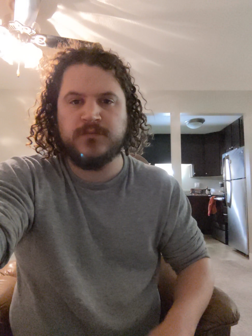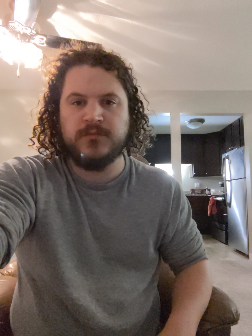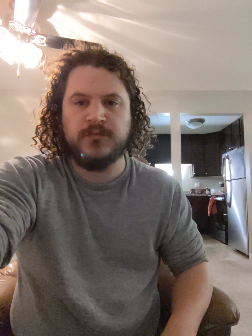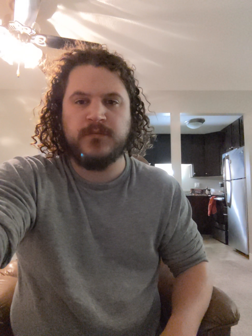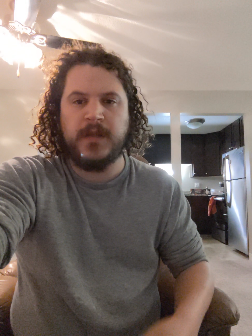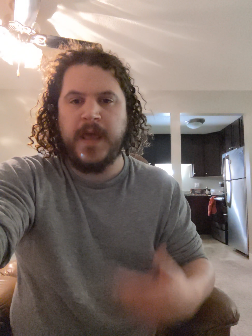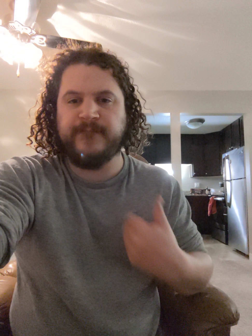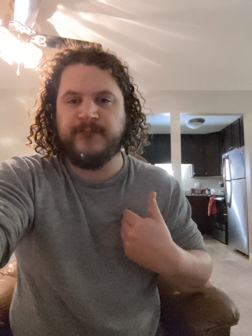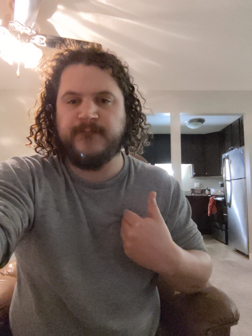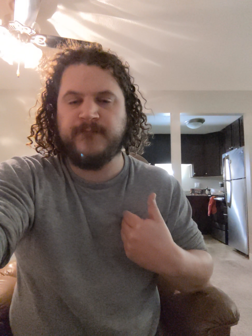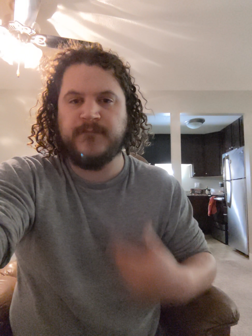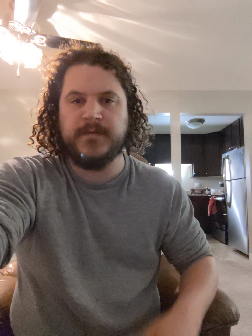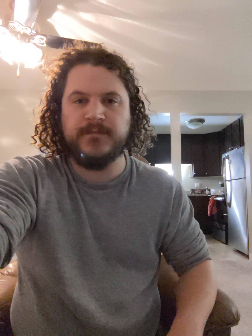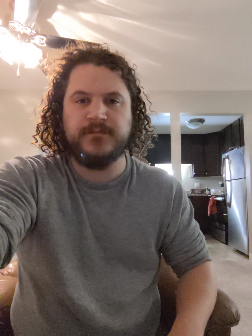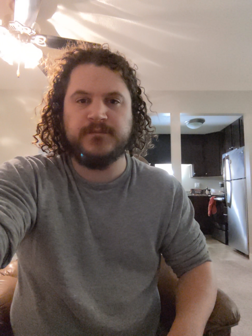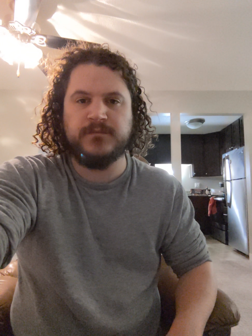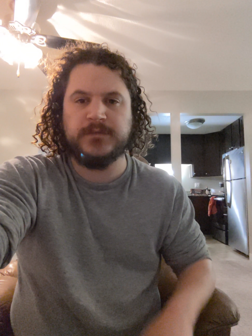have